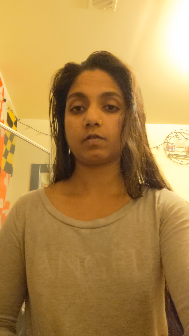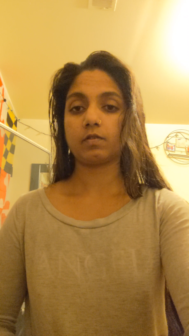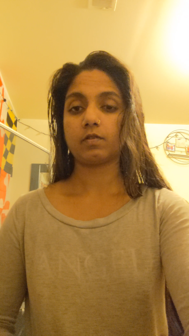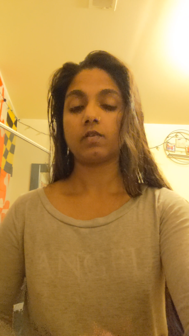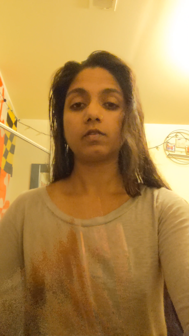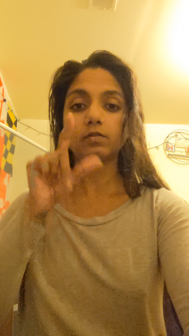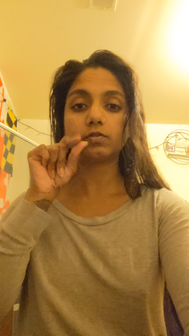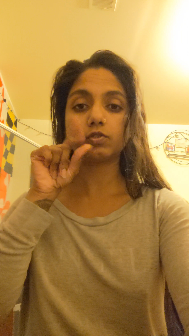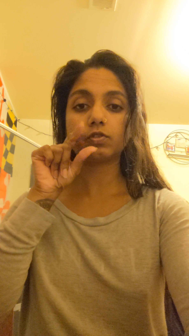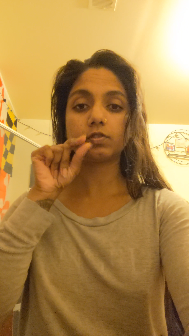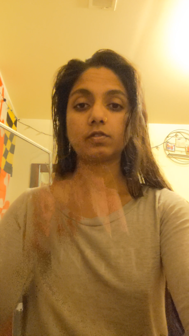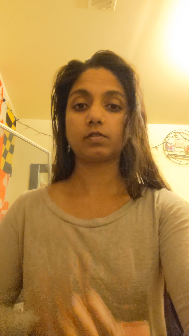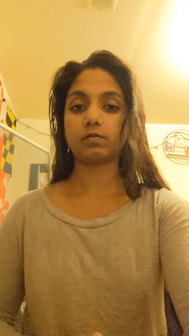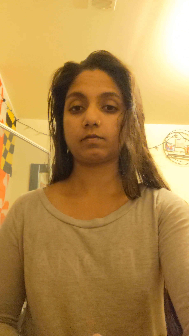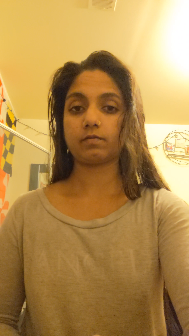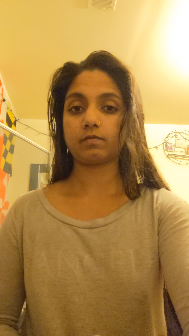chicken